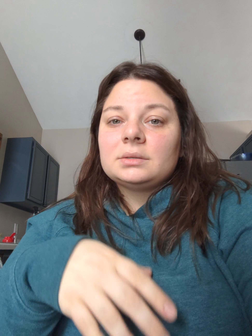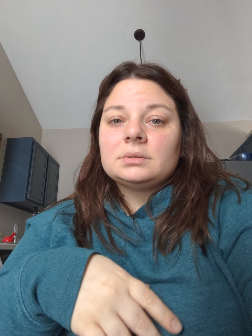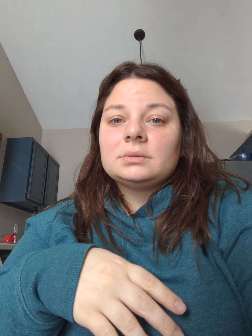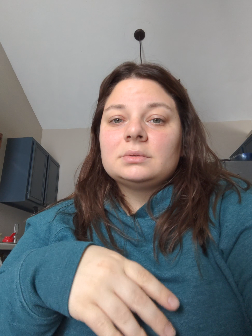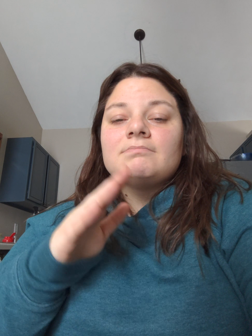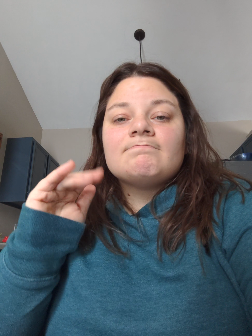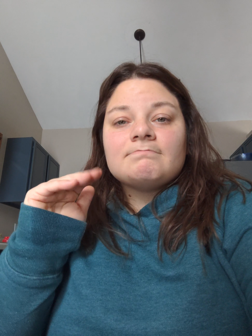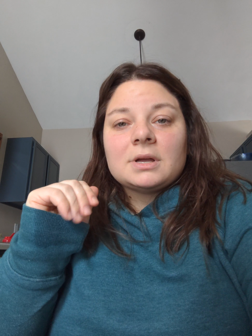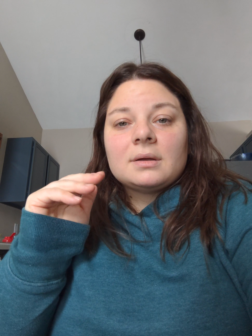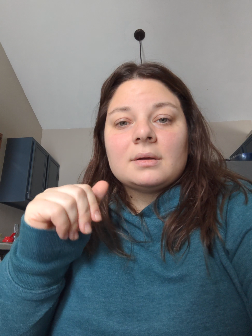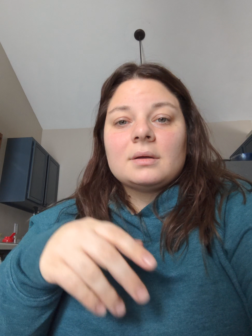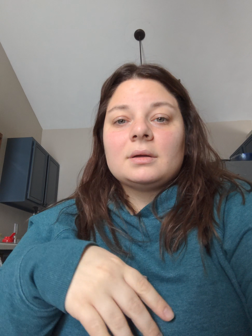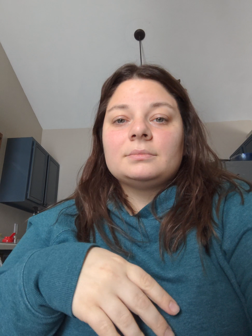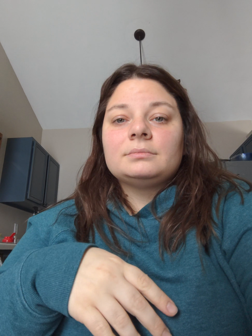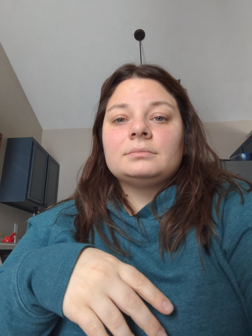bye